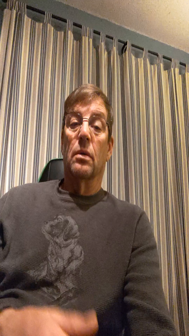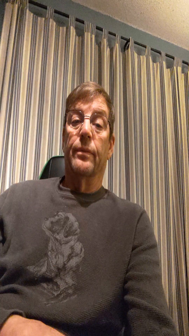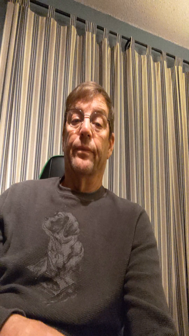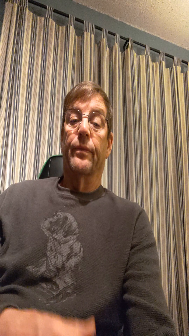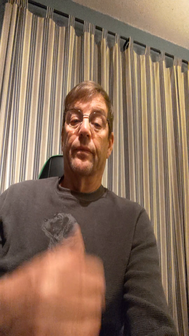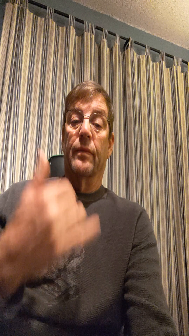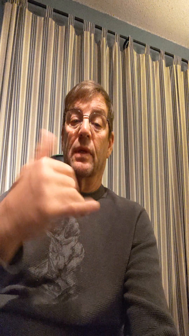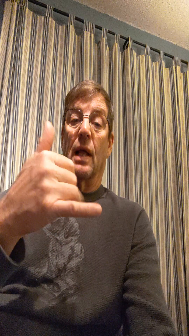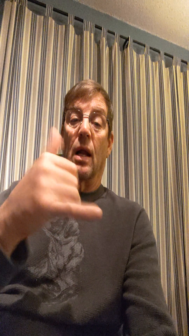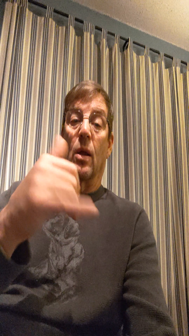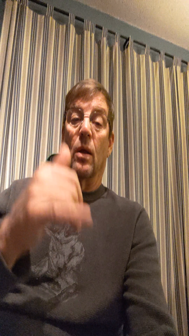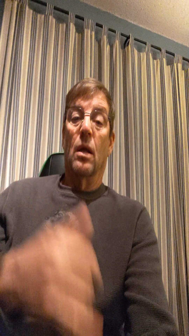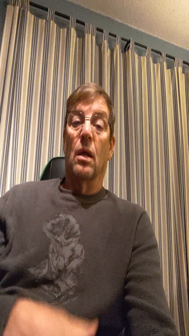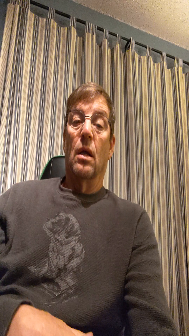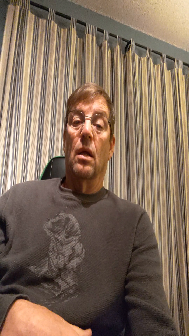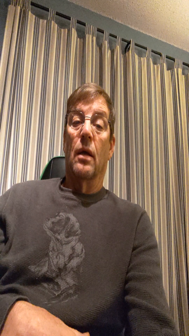yellow